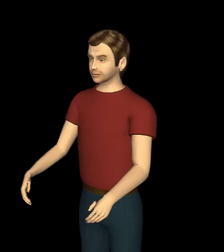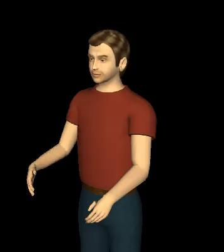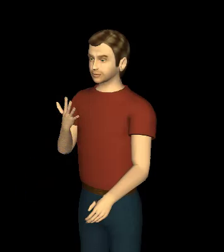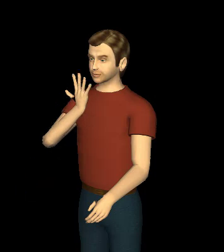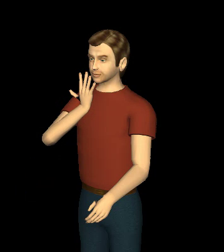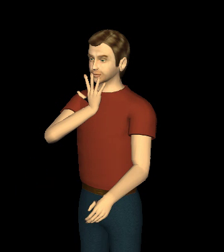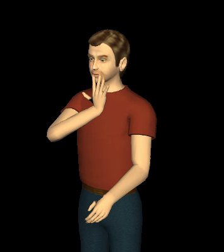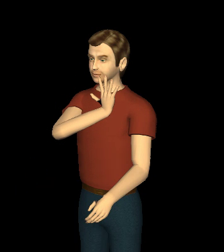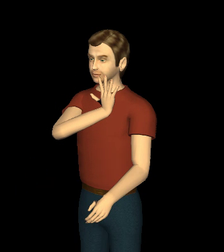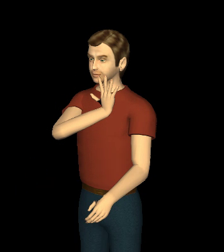لون